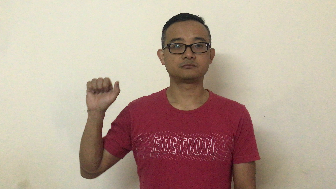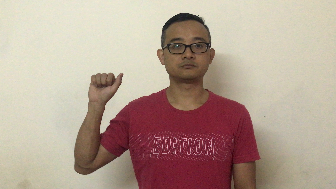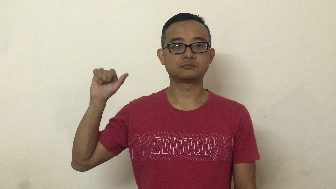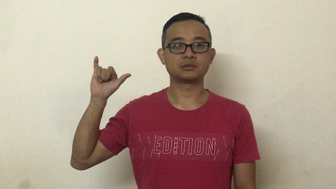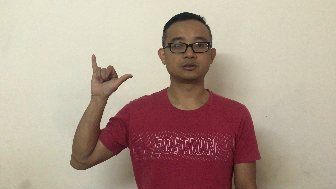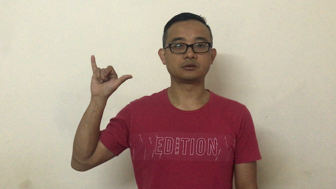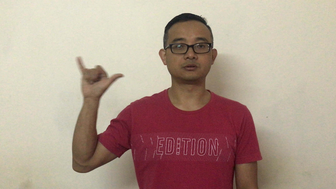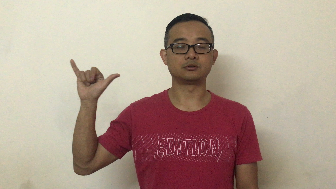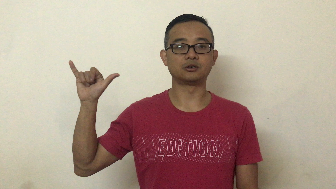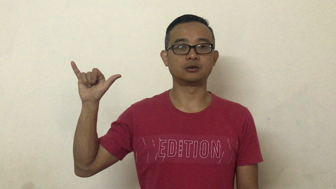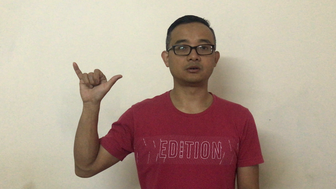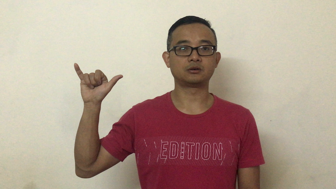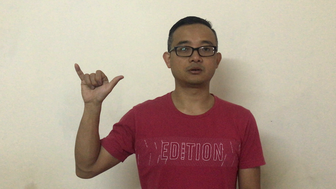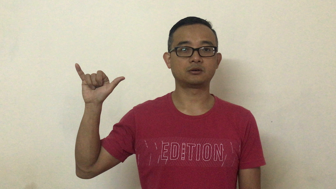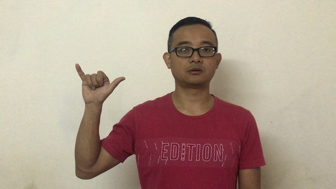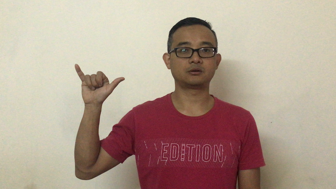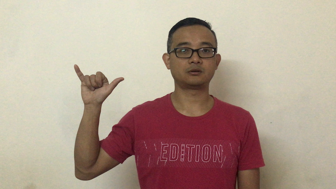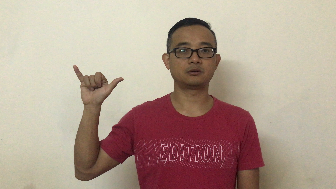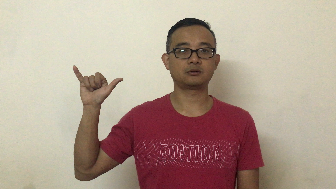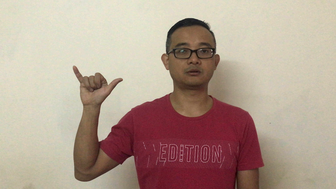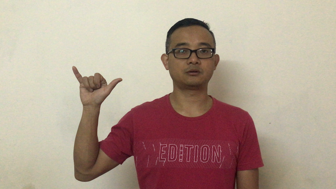ड